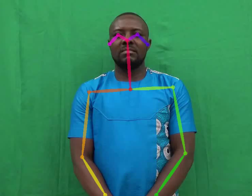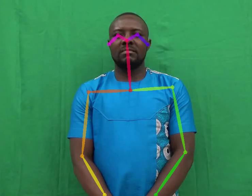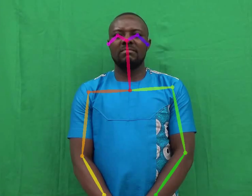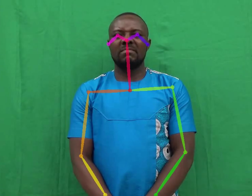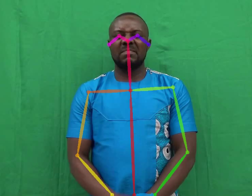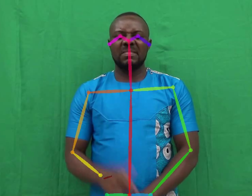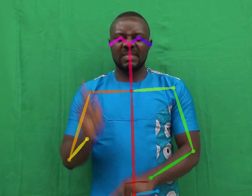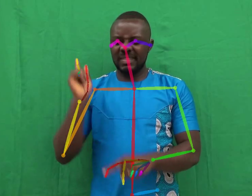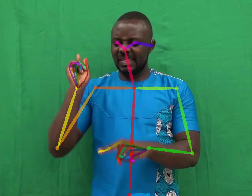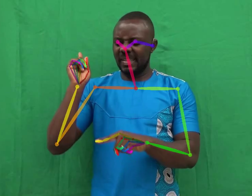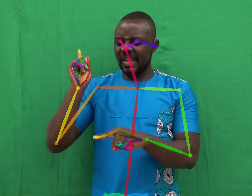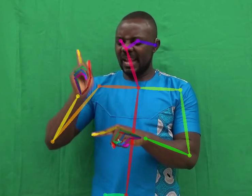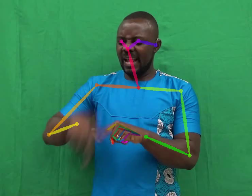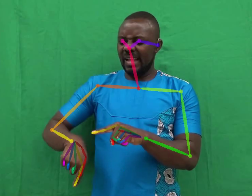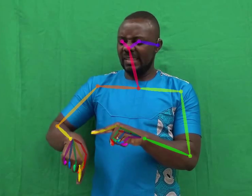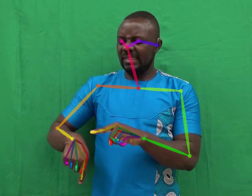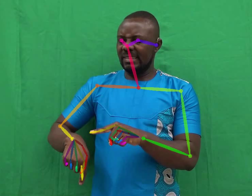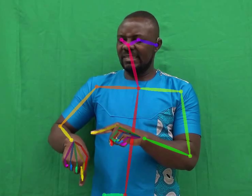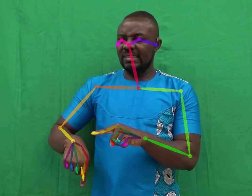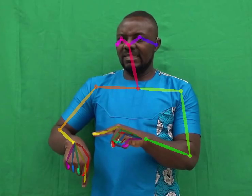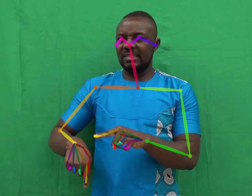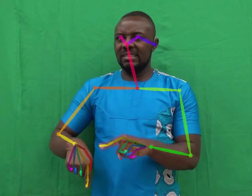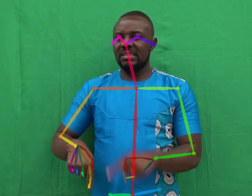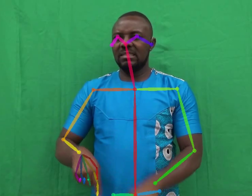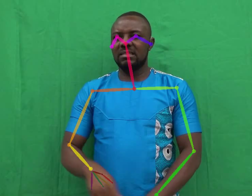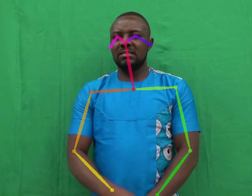can't or cannot